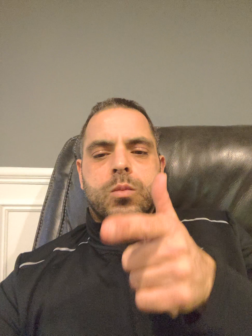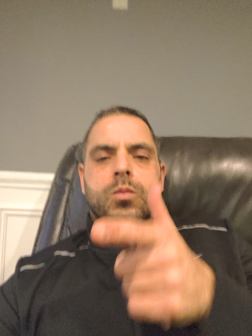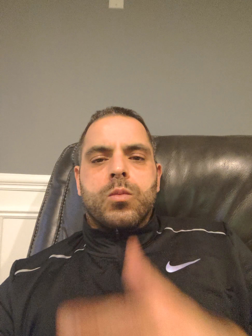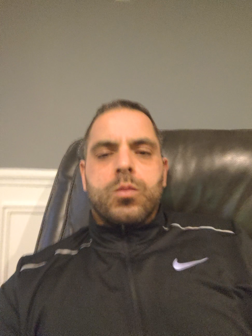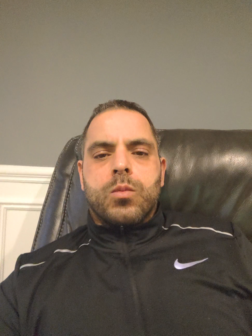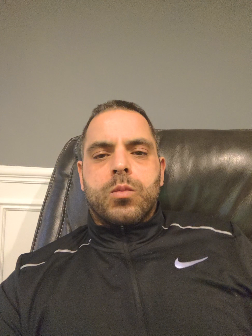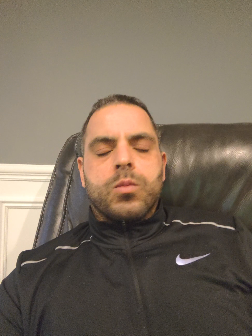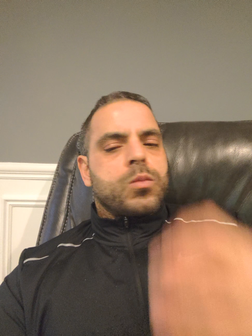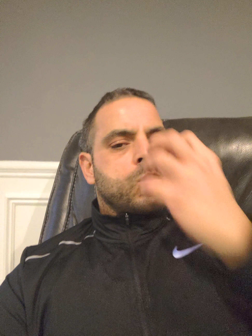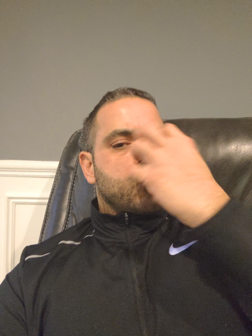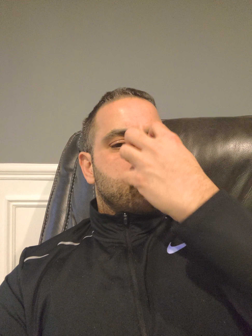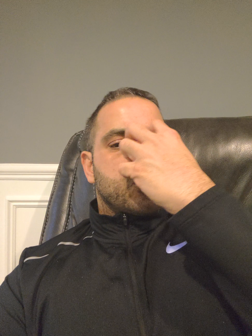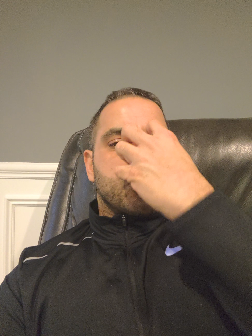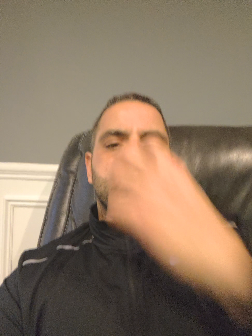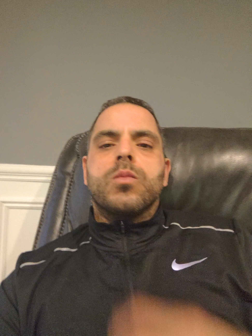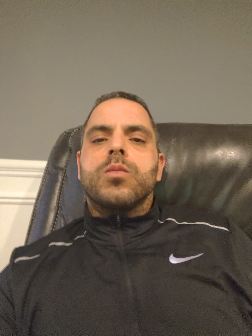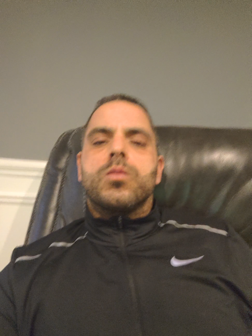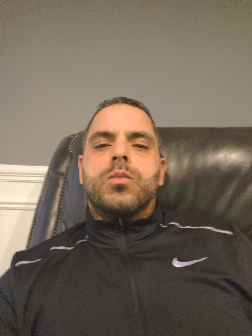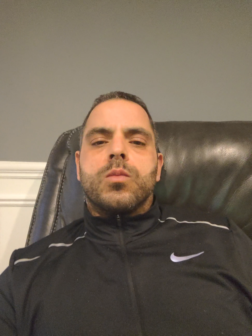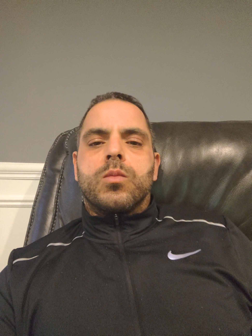clown